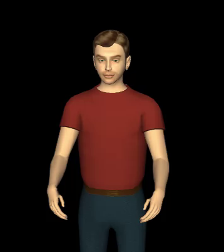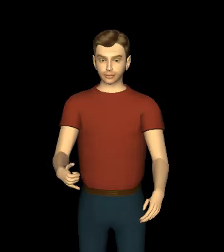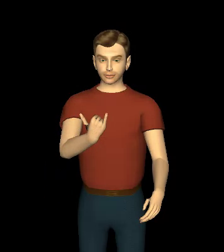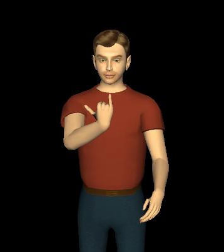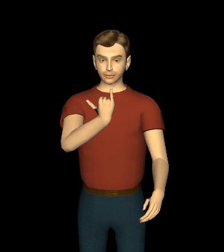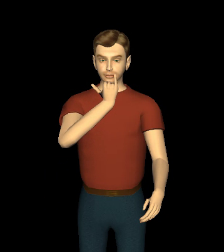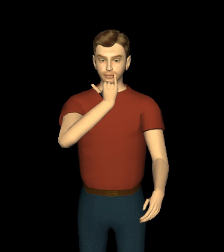خطأ